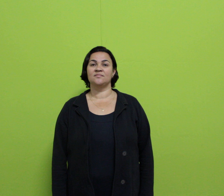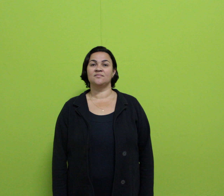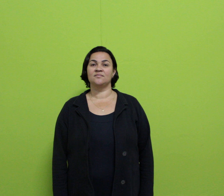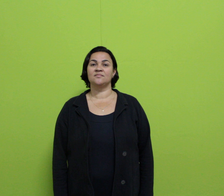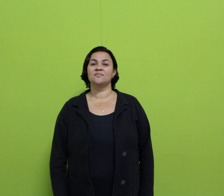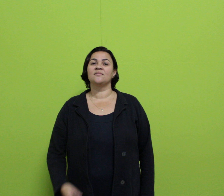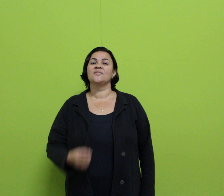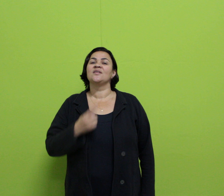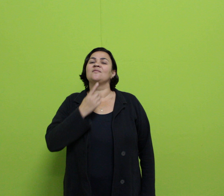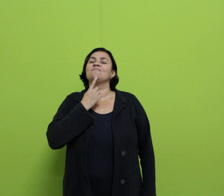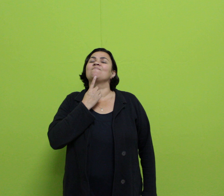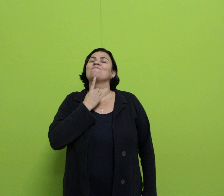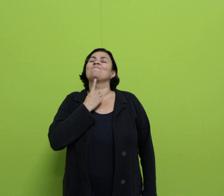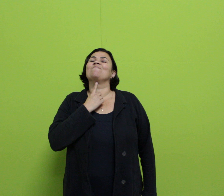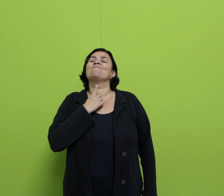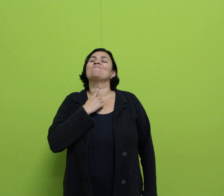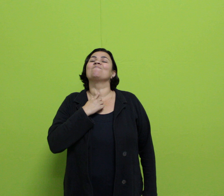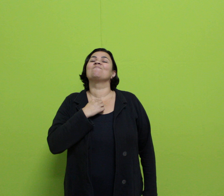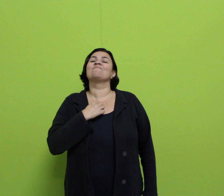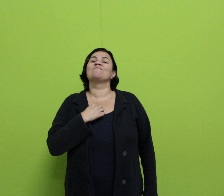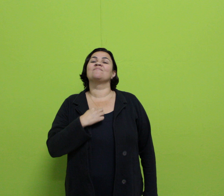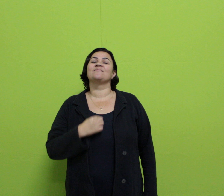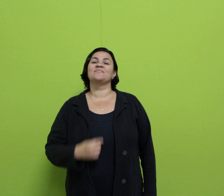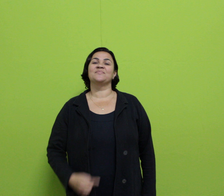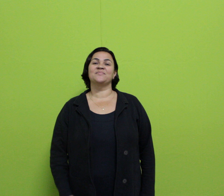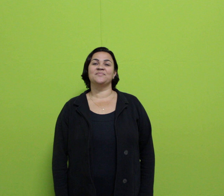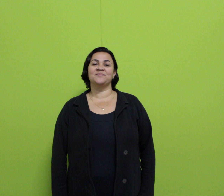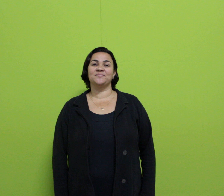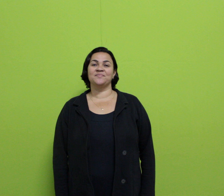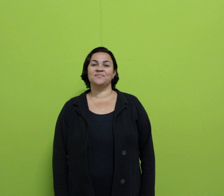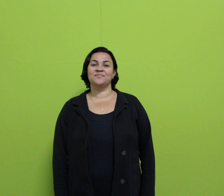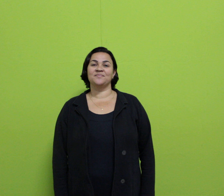vontade